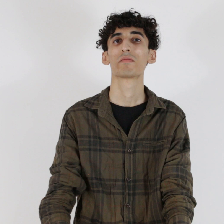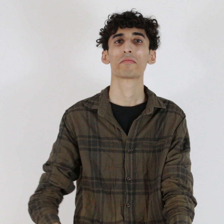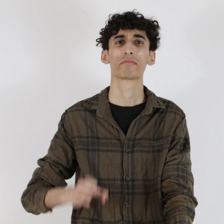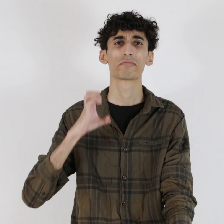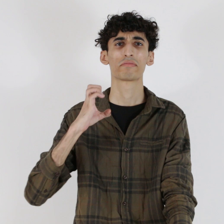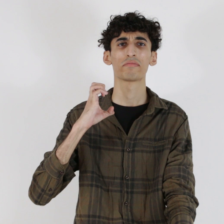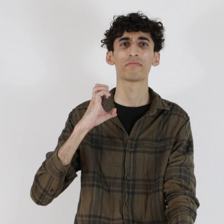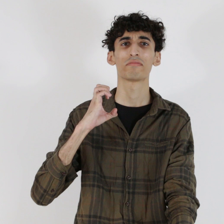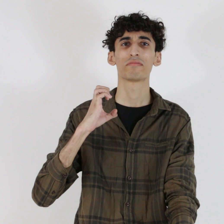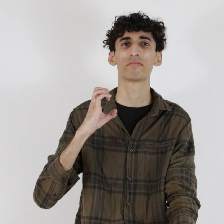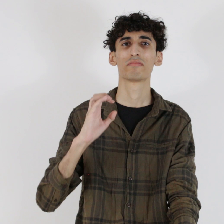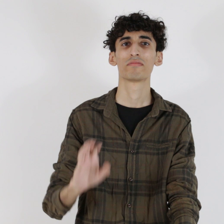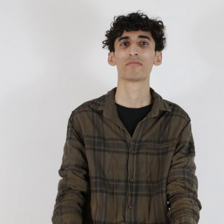stiff